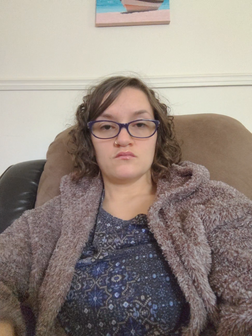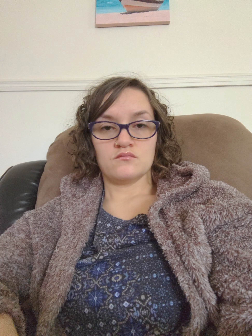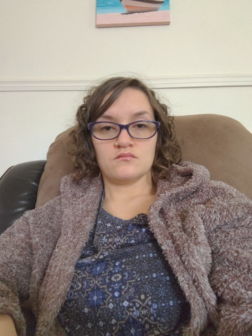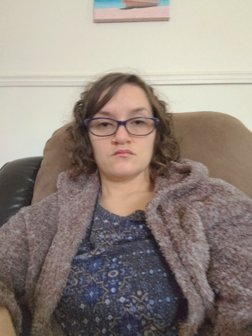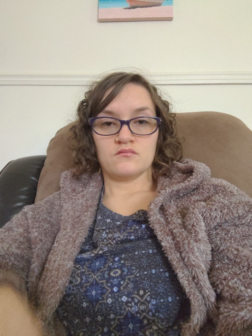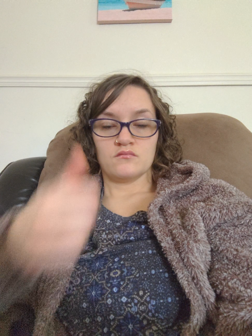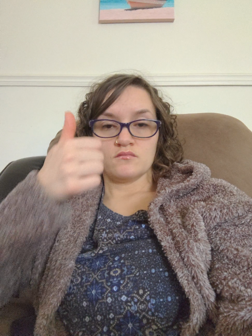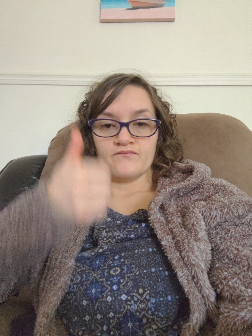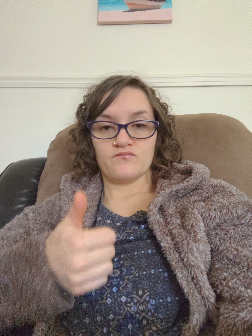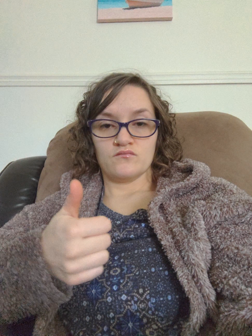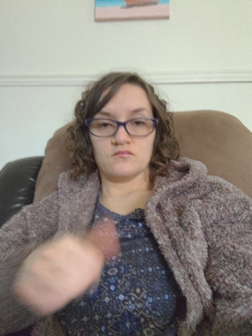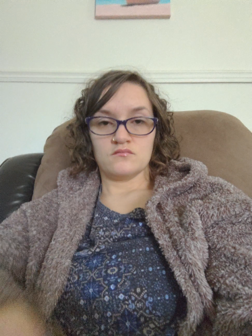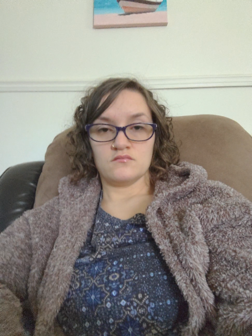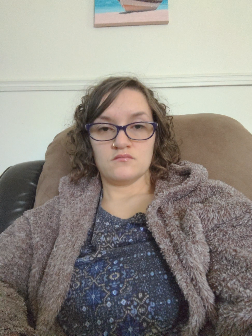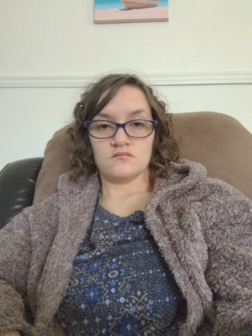every